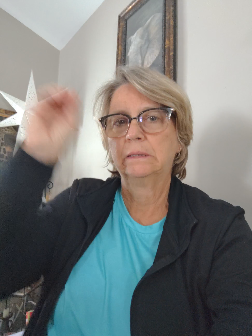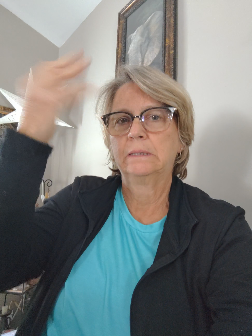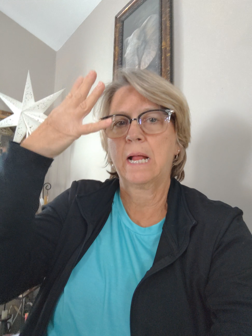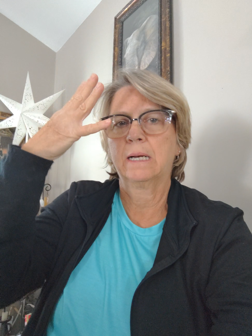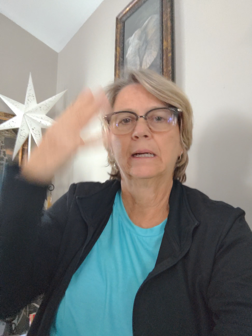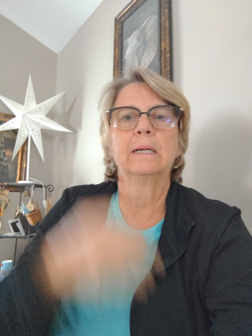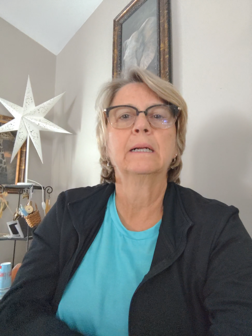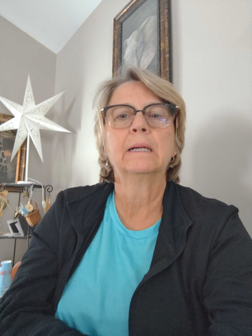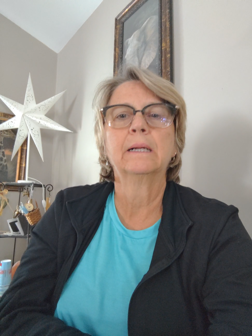sun